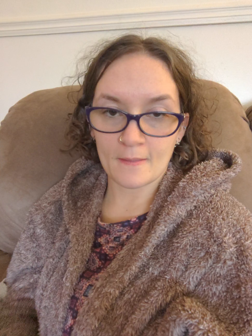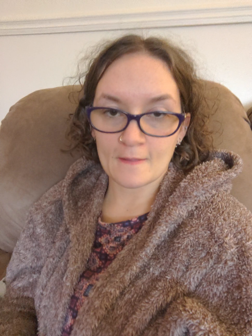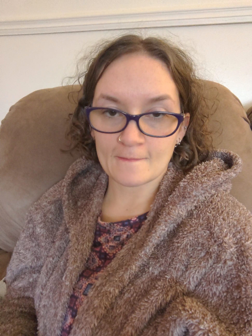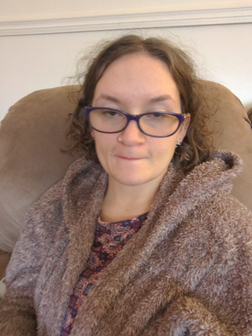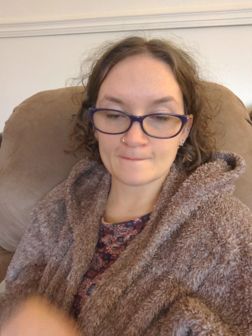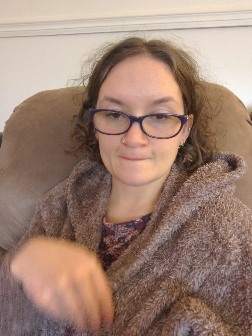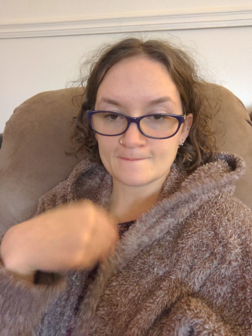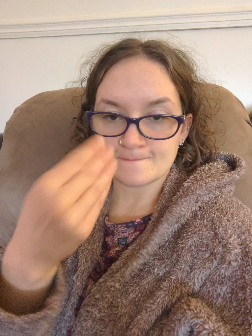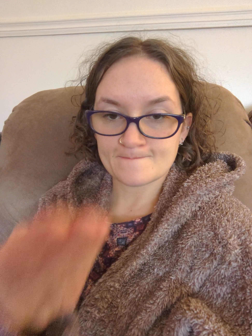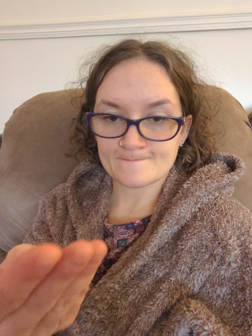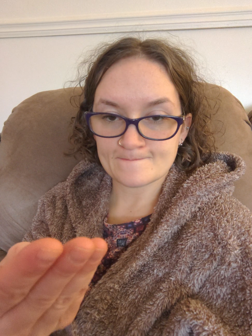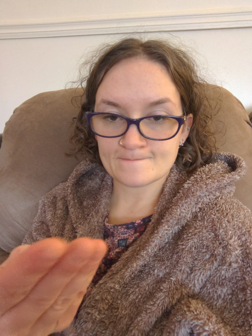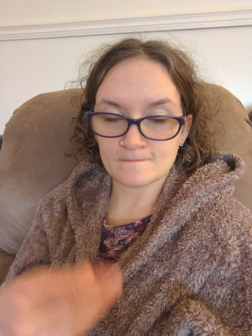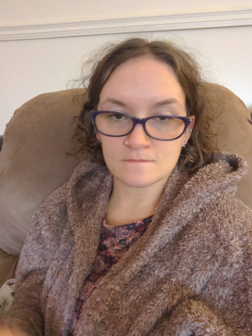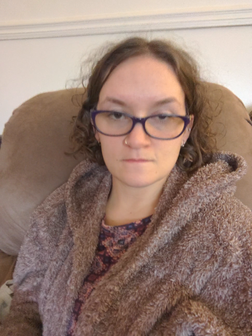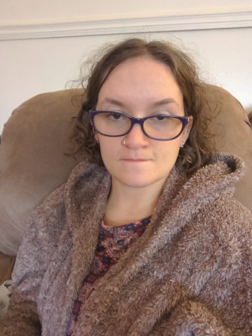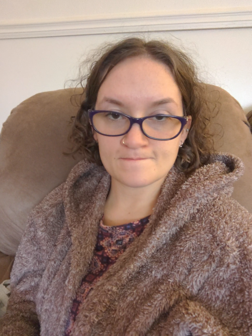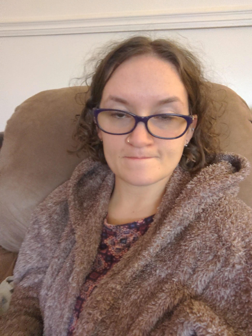give